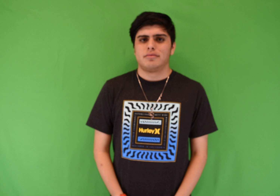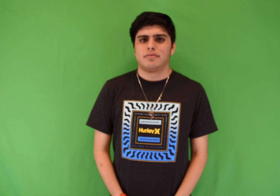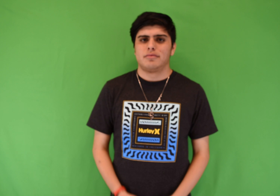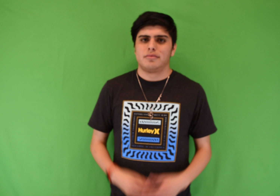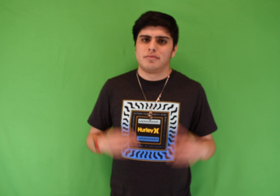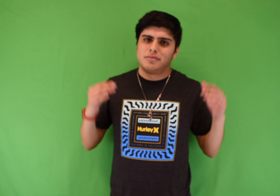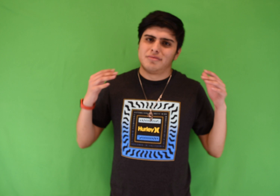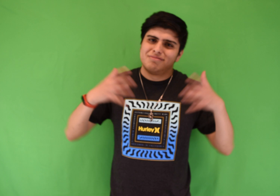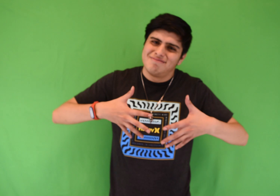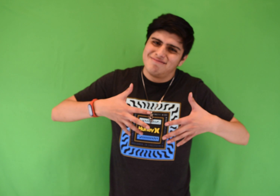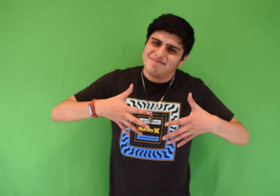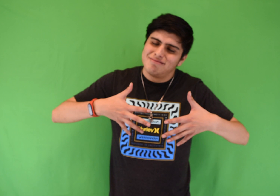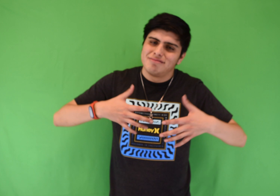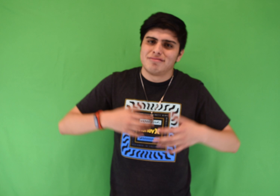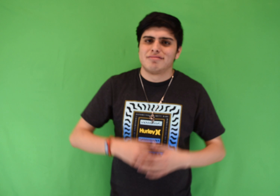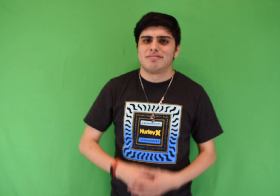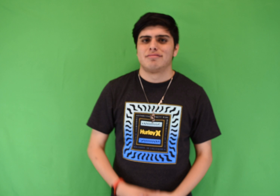opresión en pecho